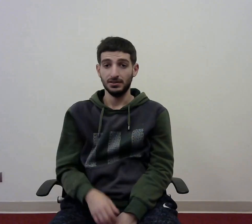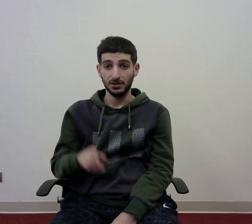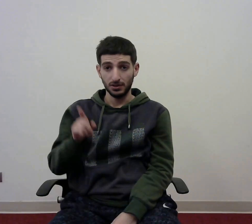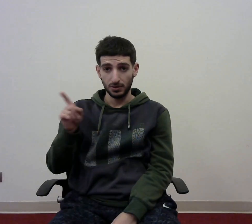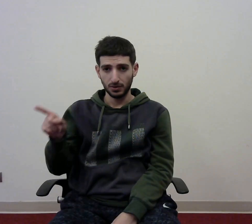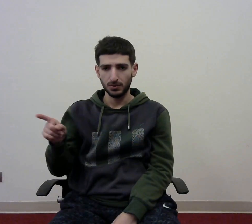O